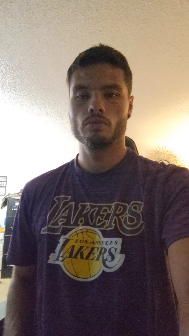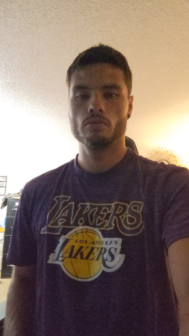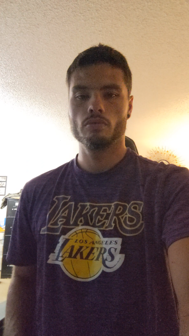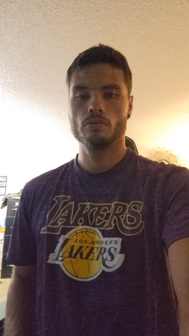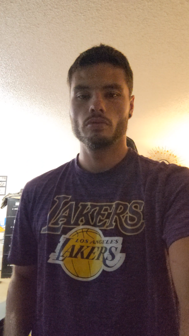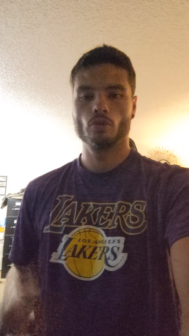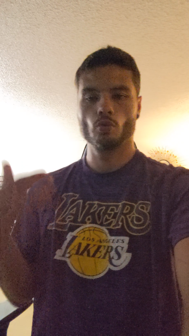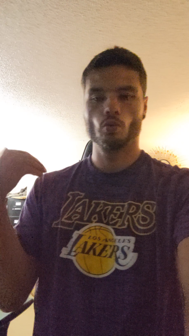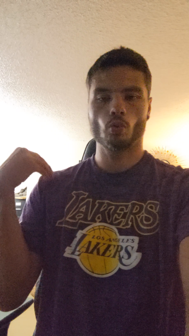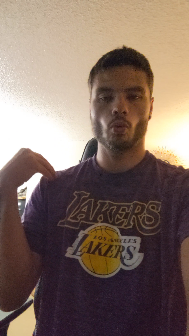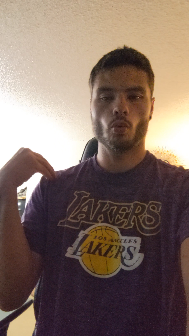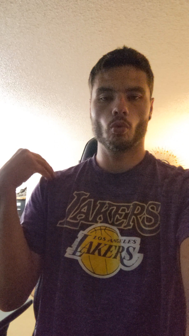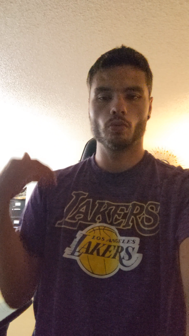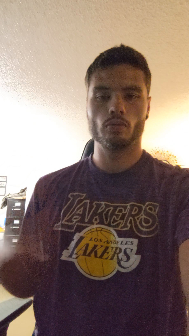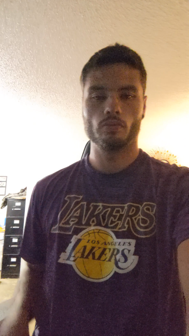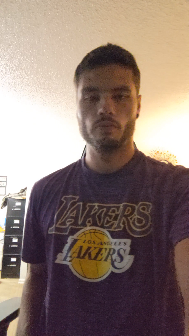shoulder